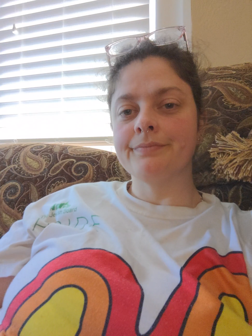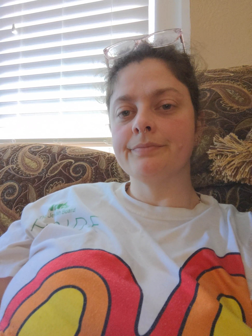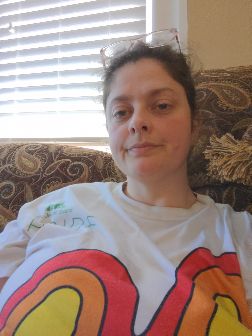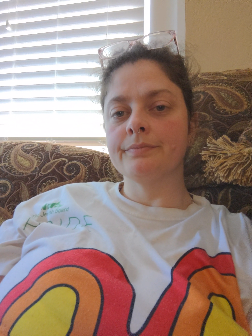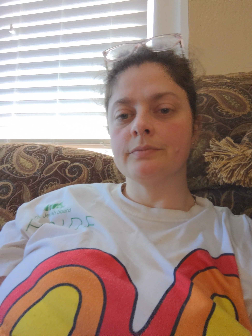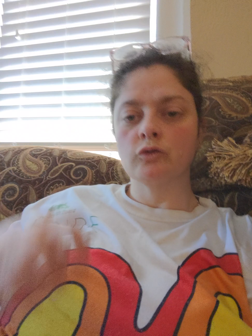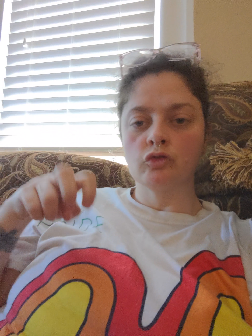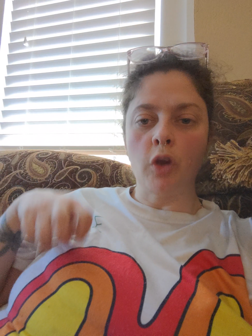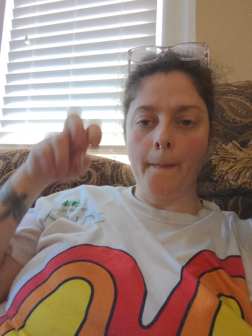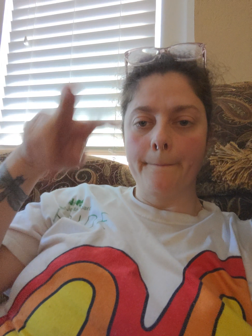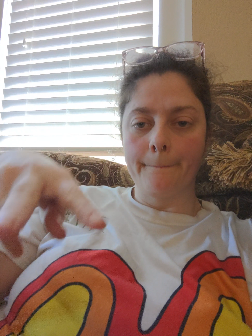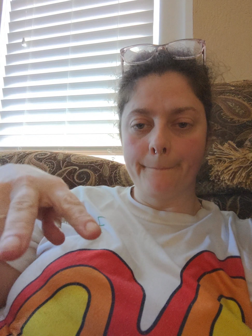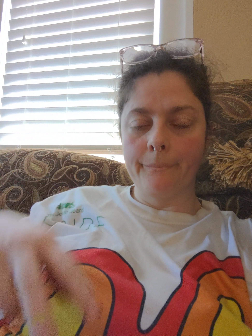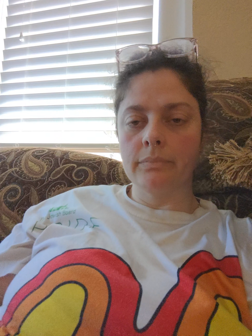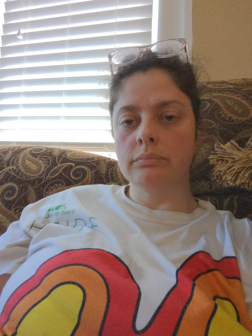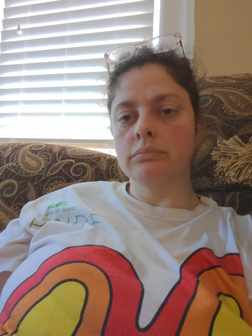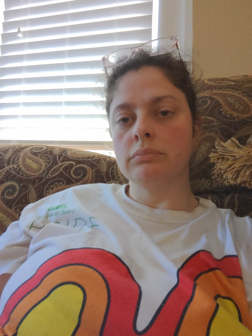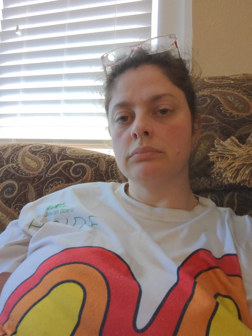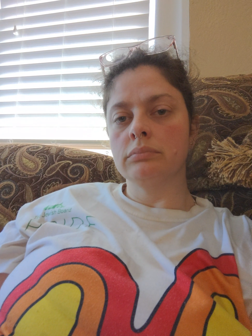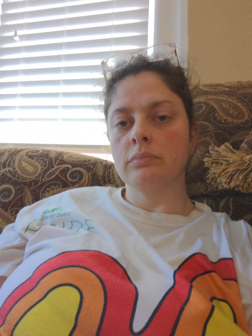jump